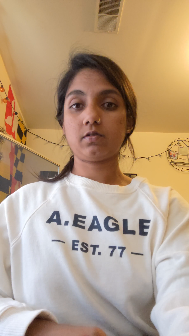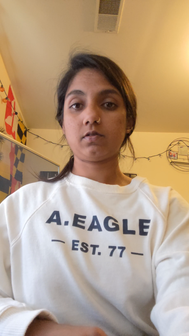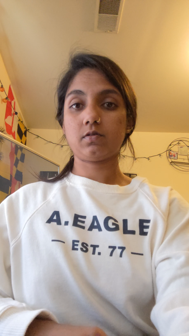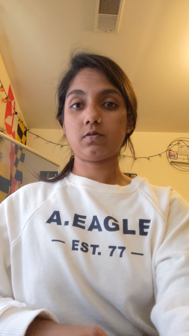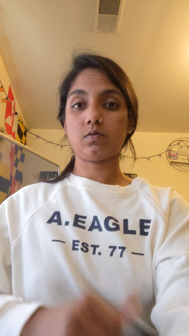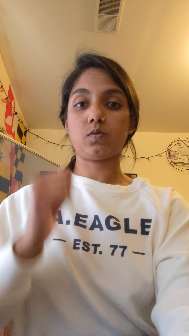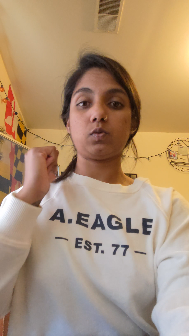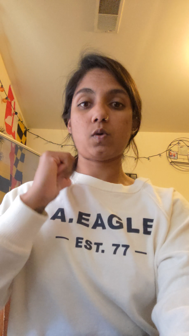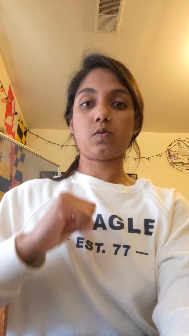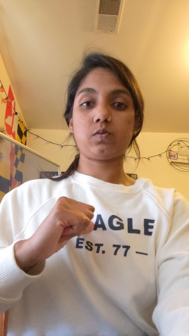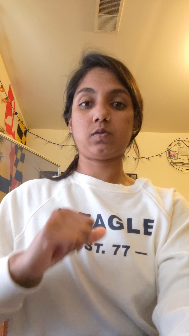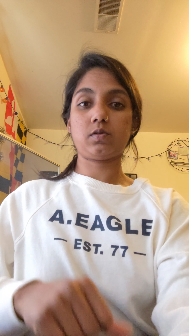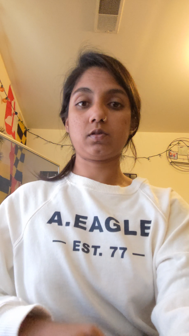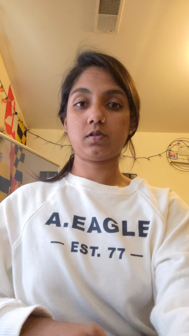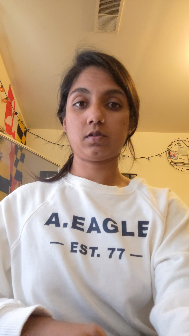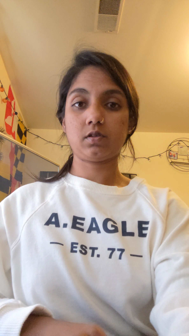coats